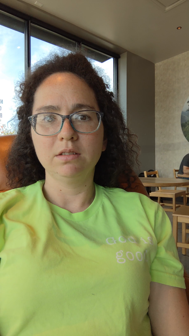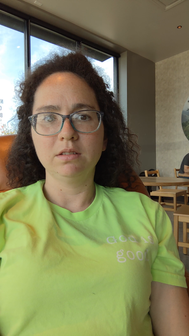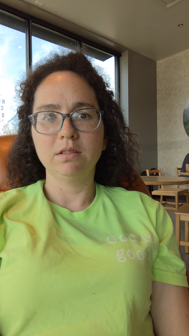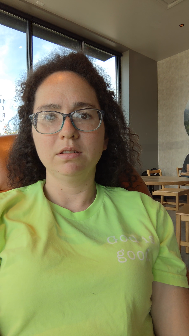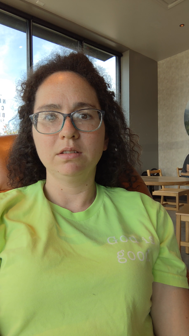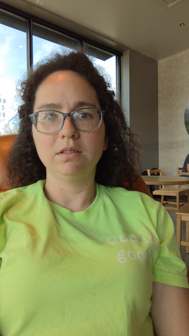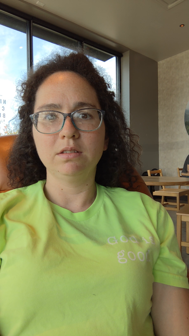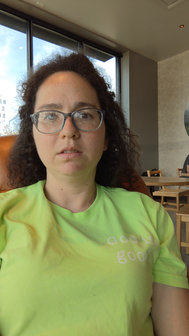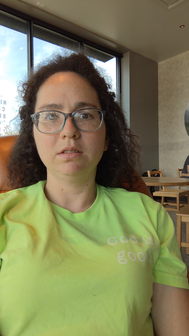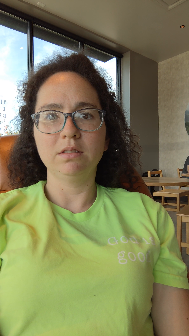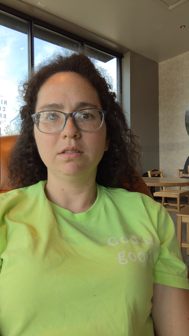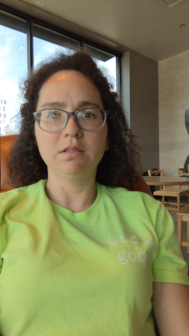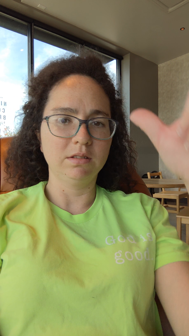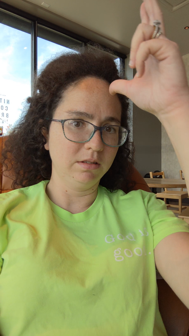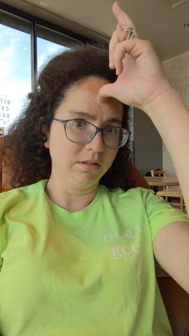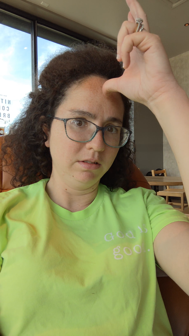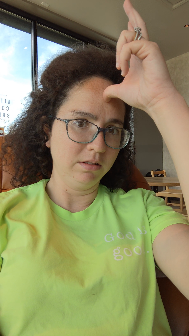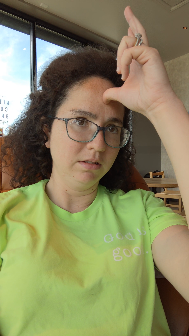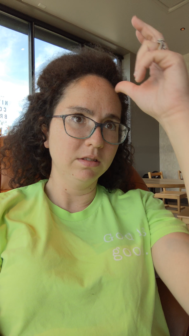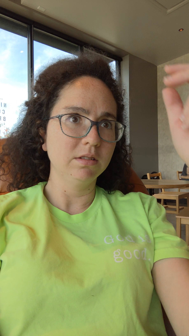rooster